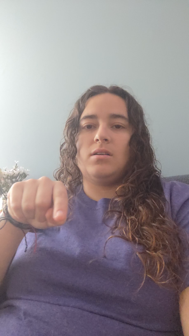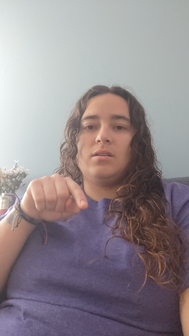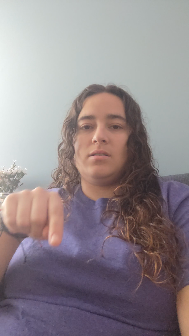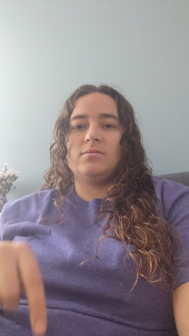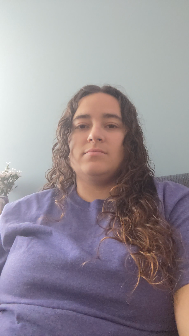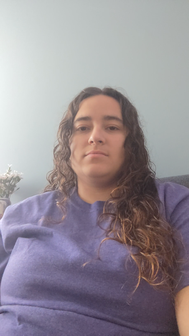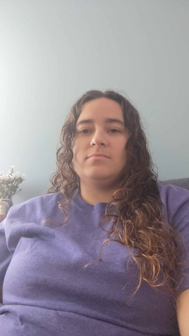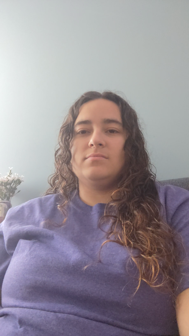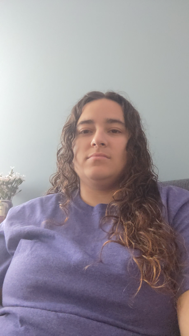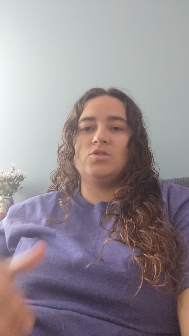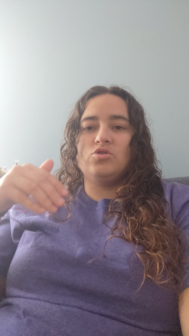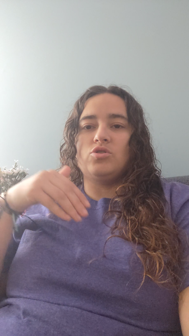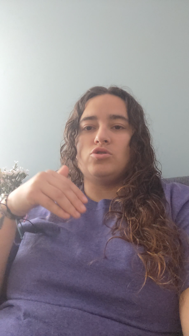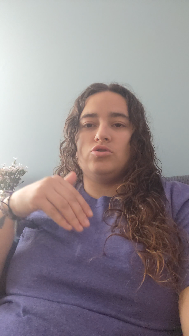doctor